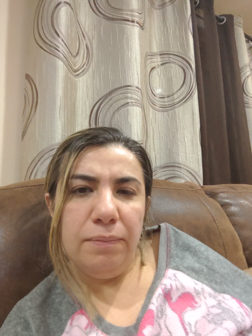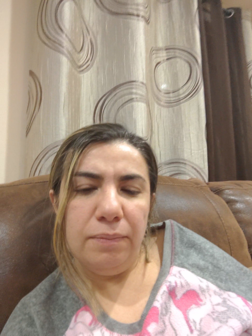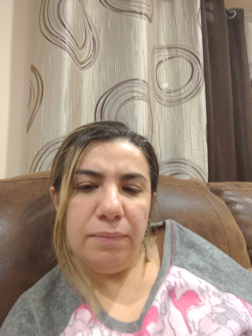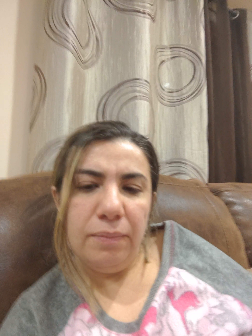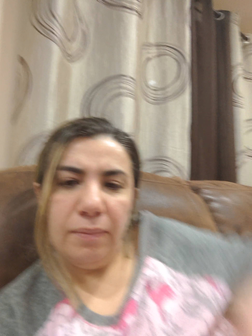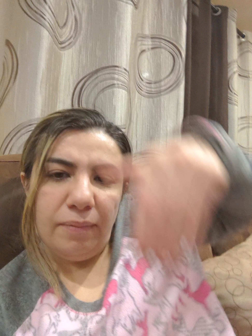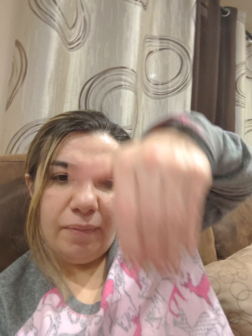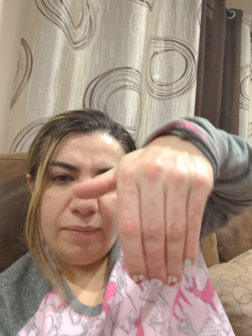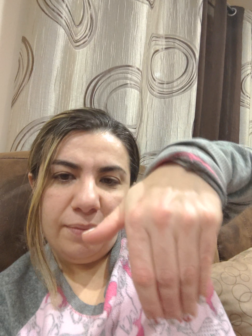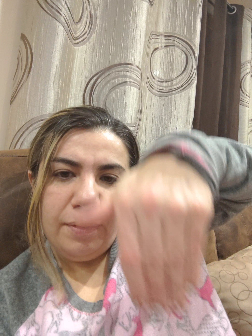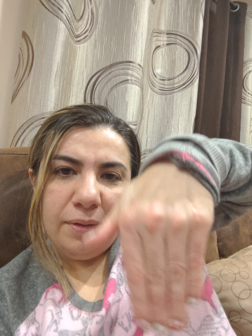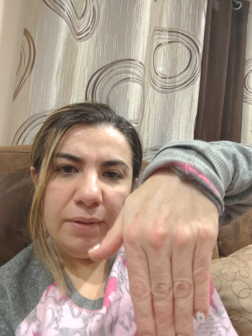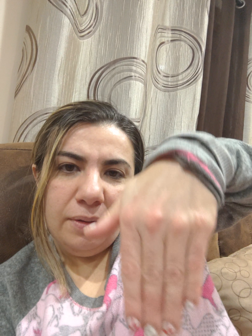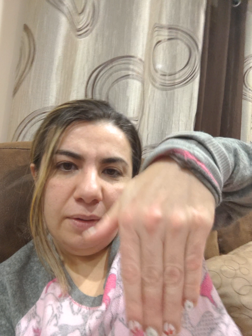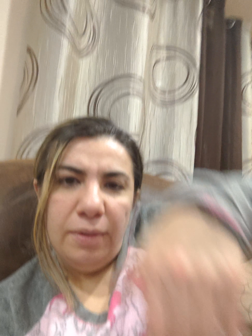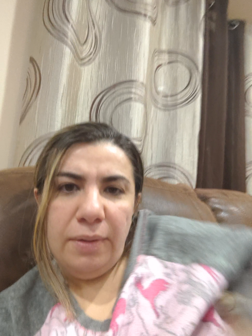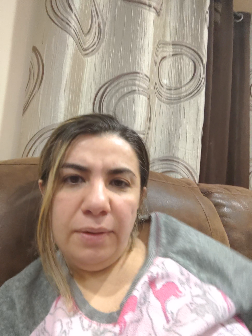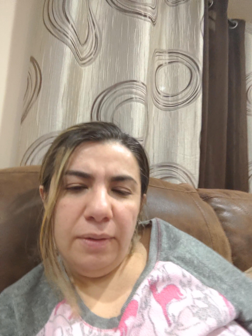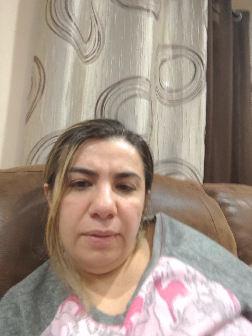night